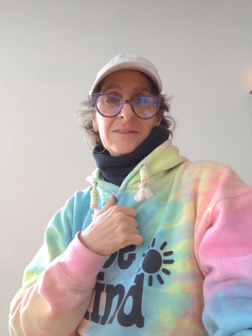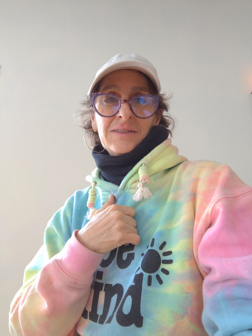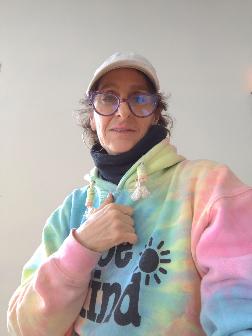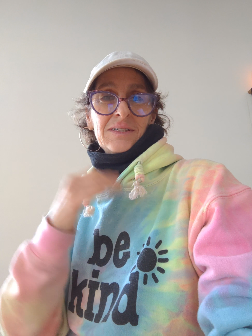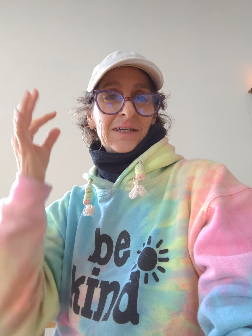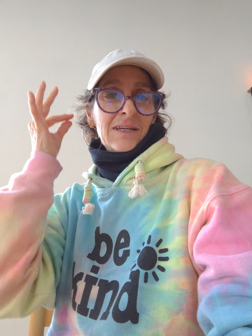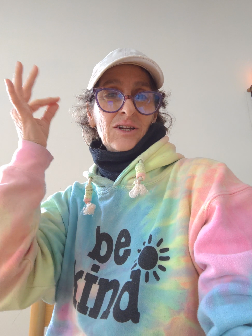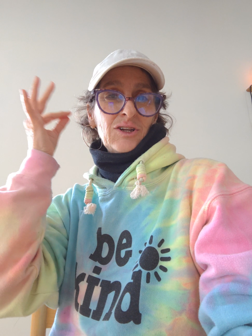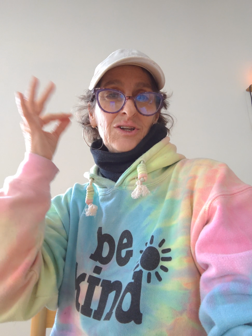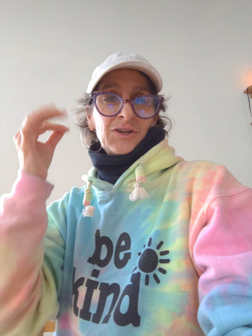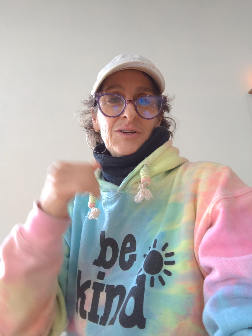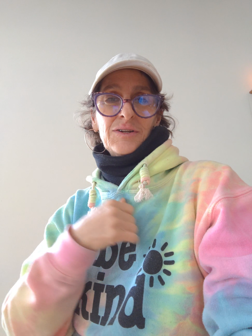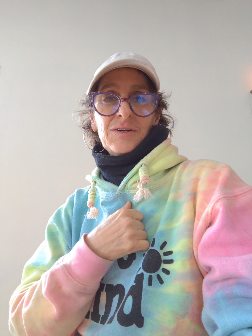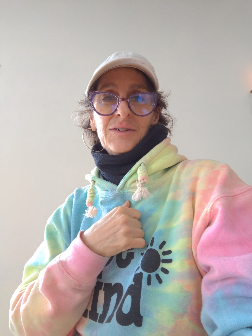hair